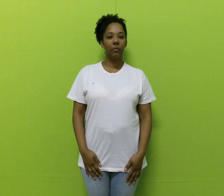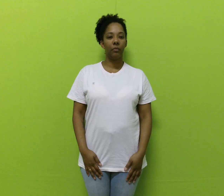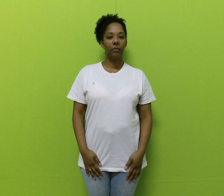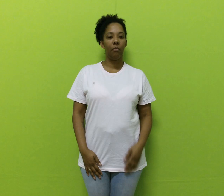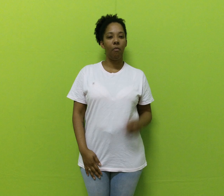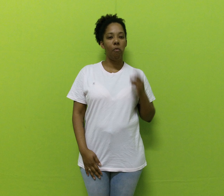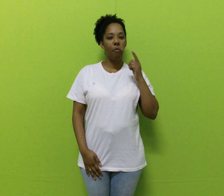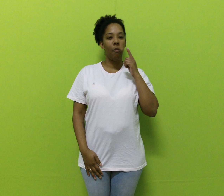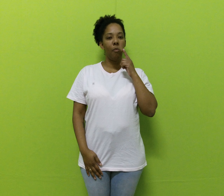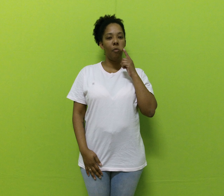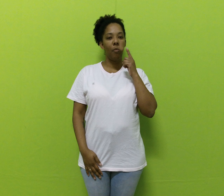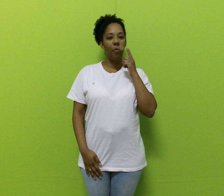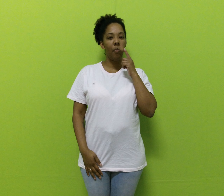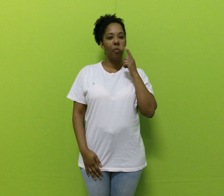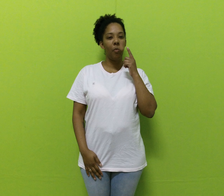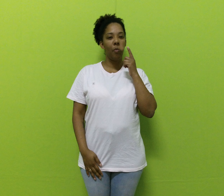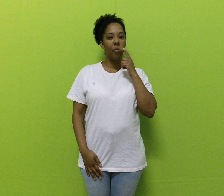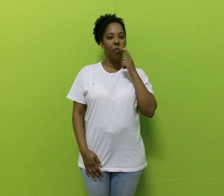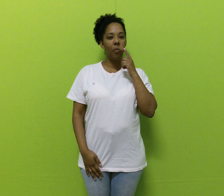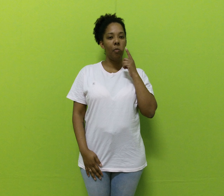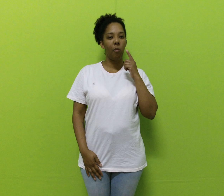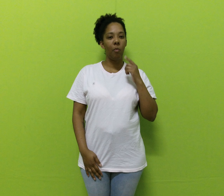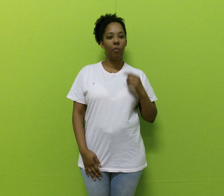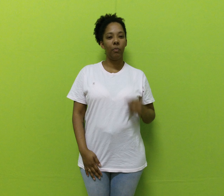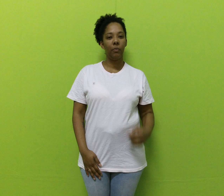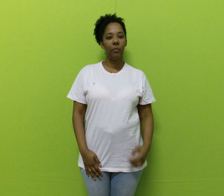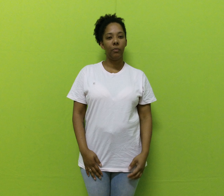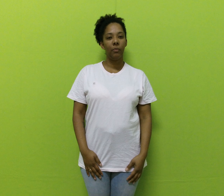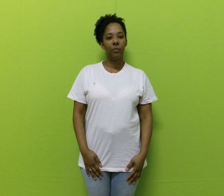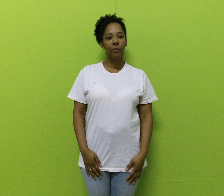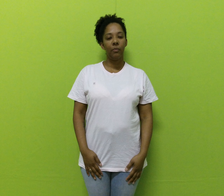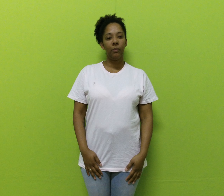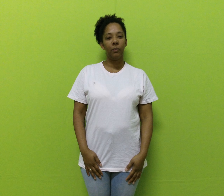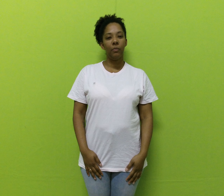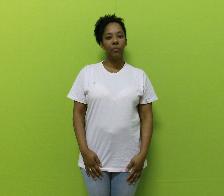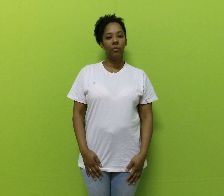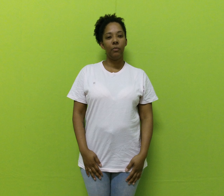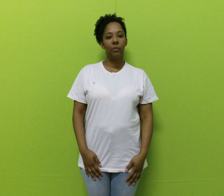bala